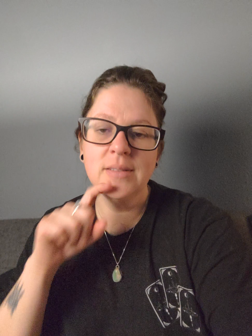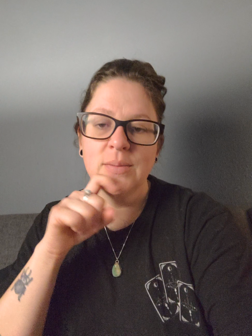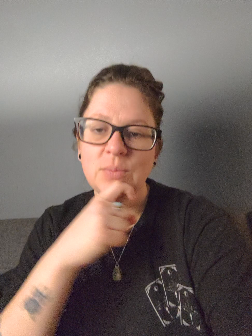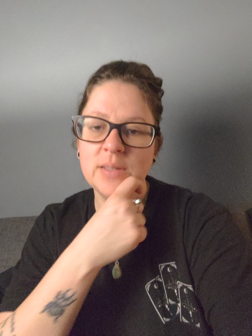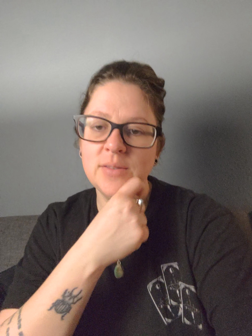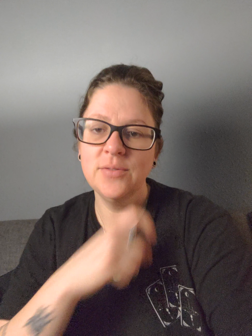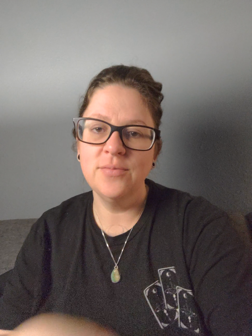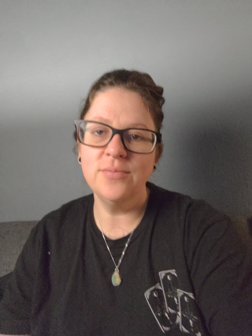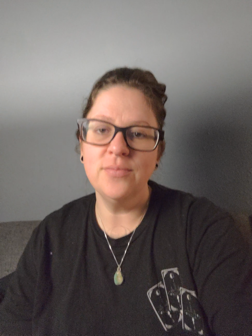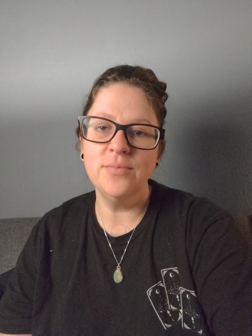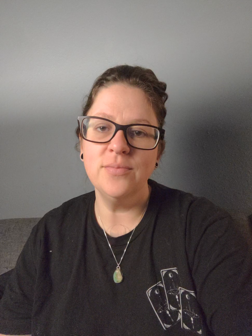cereal